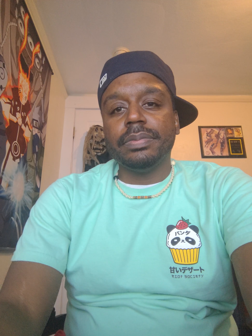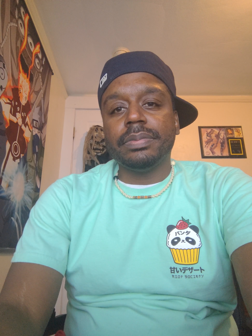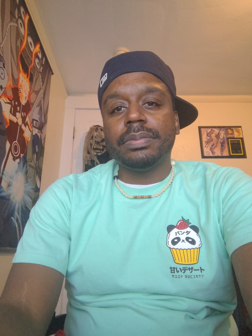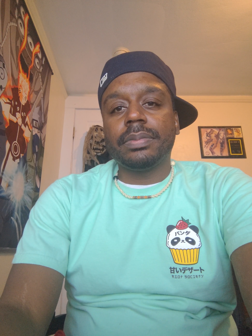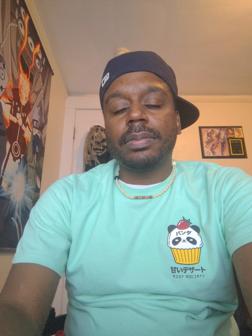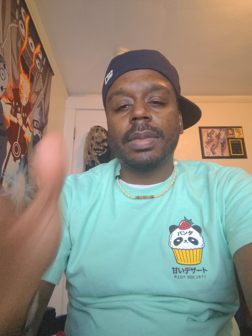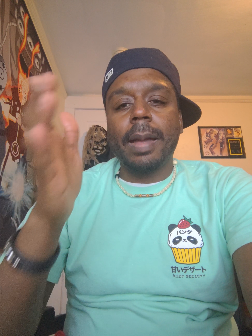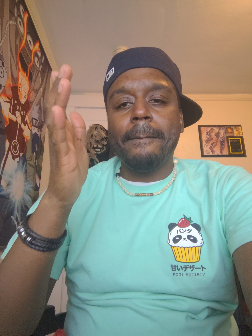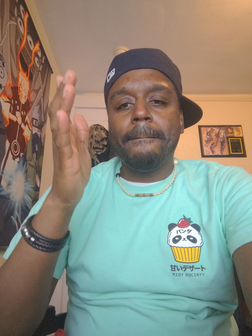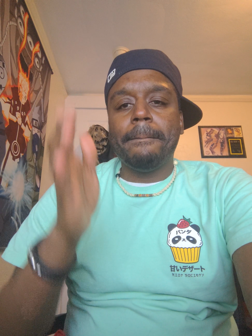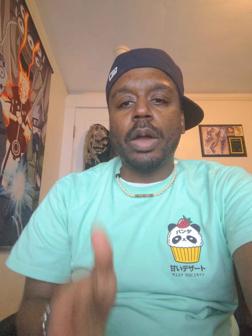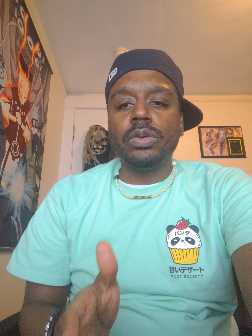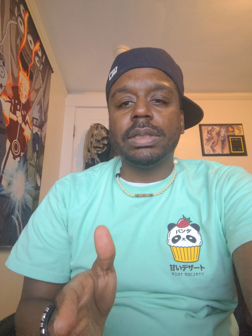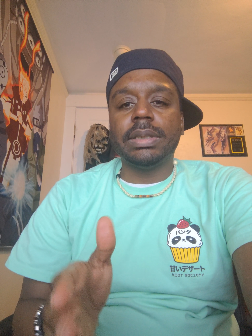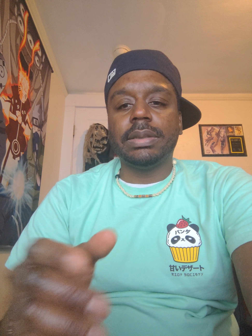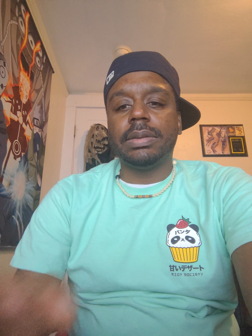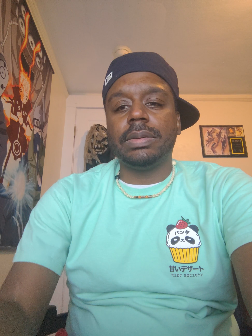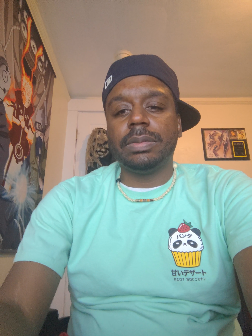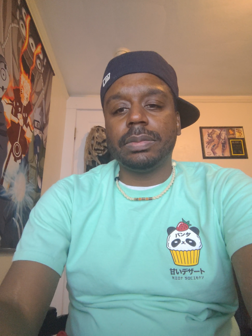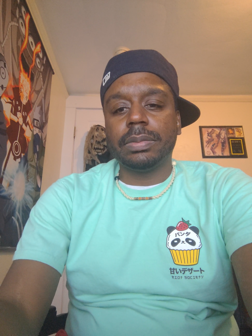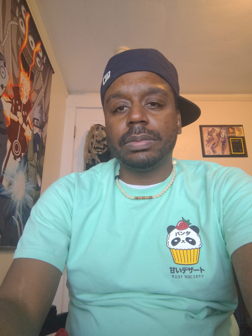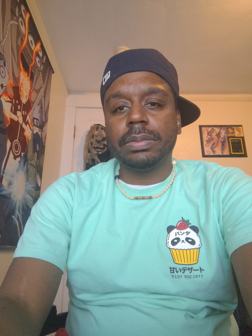person